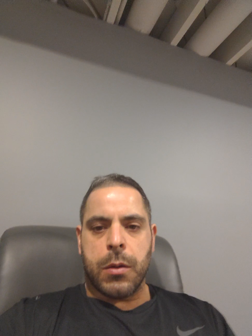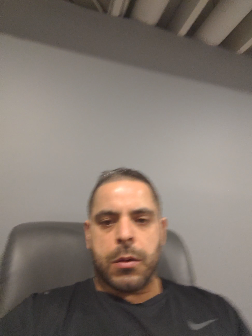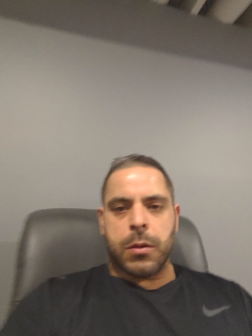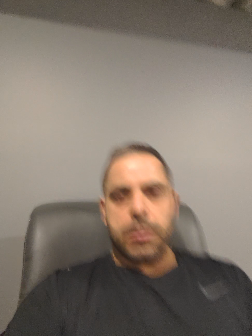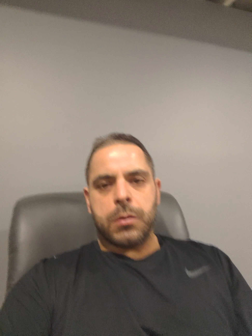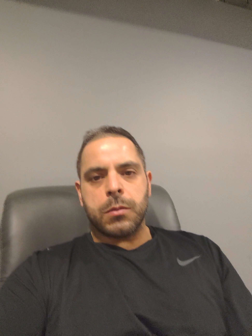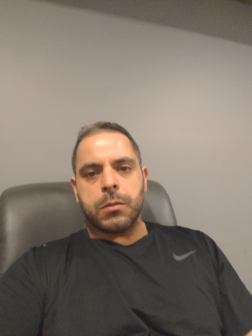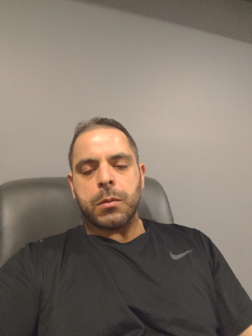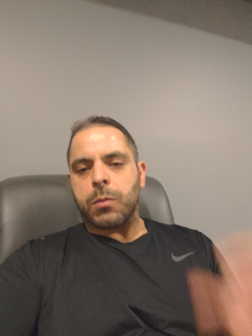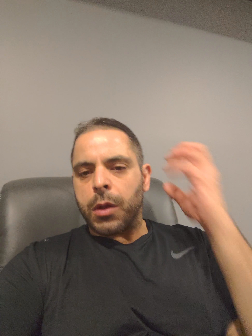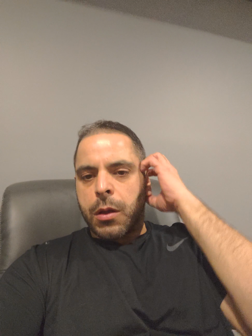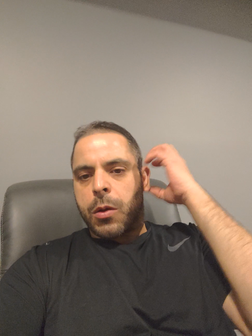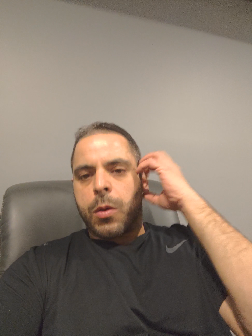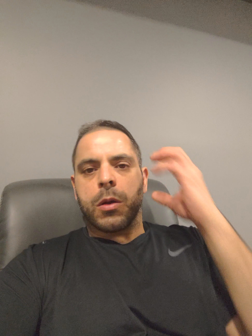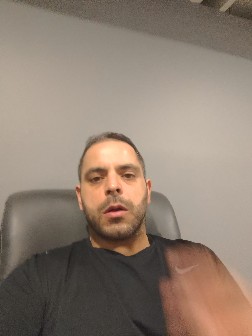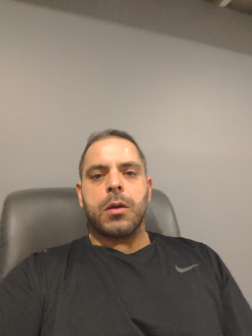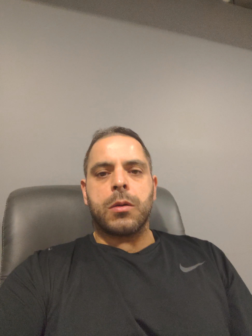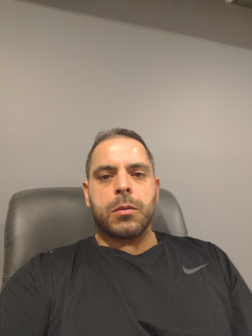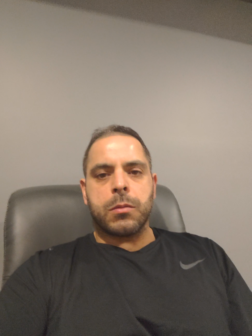radio